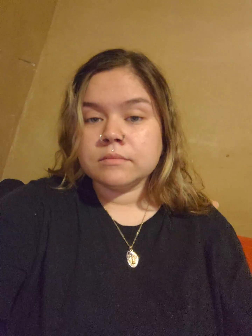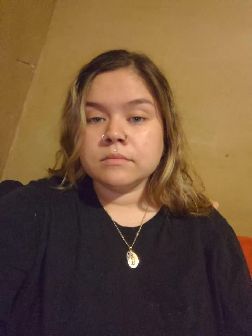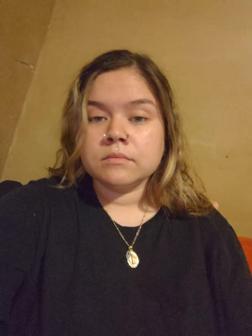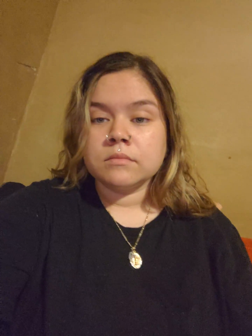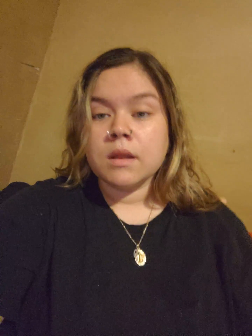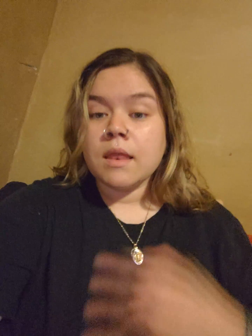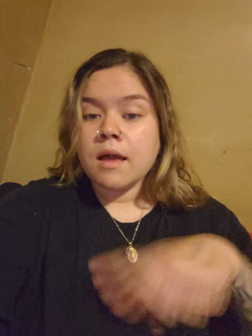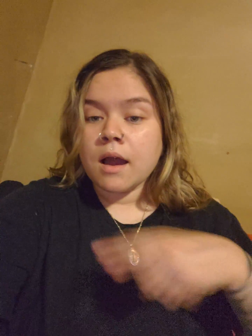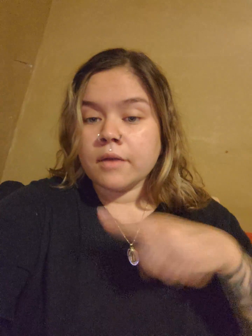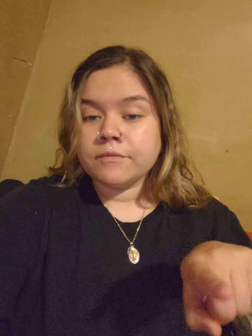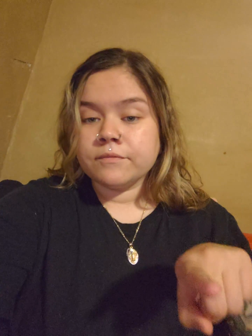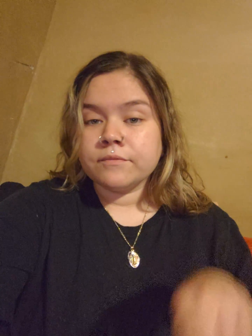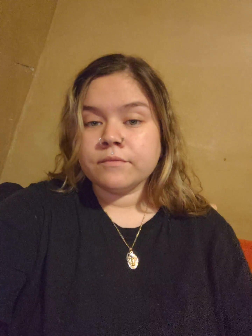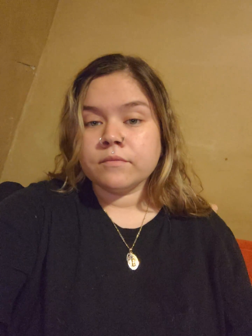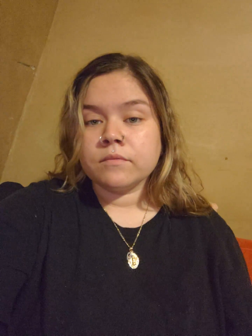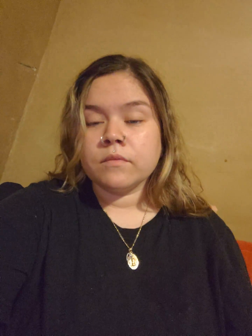knife